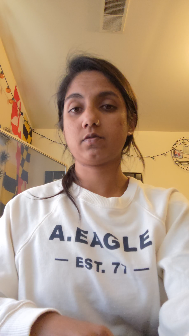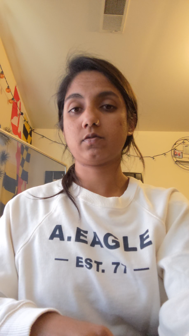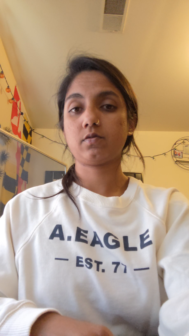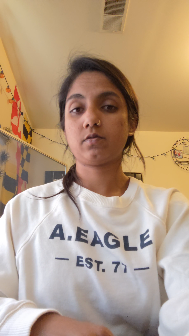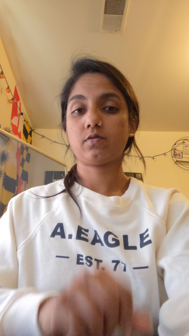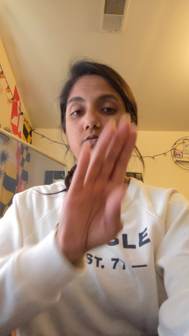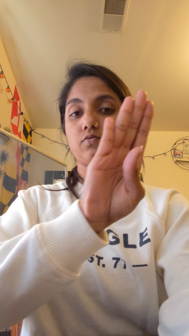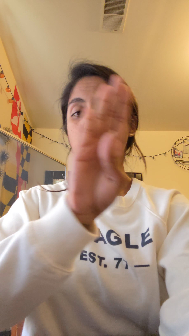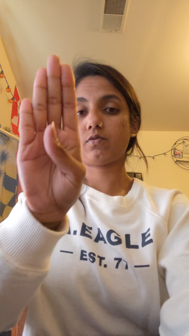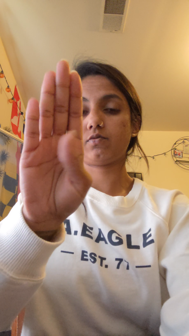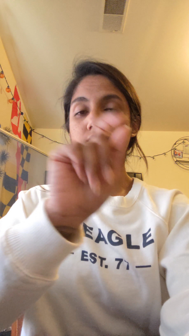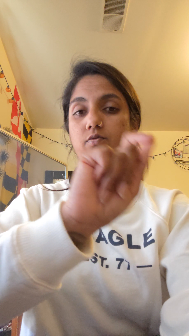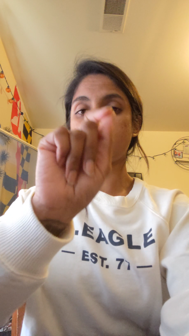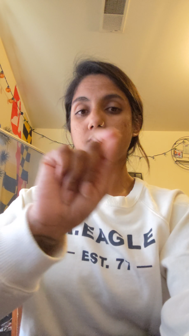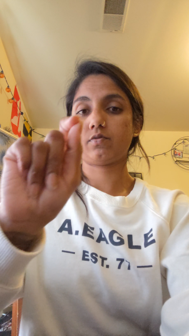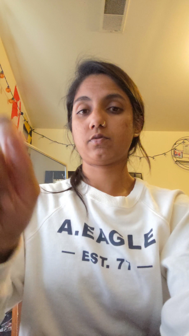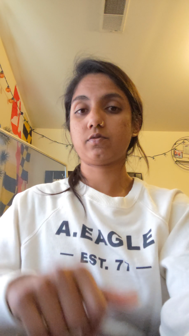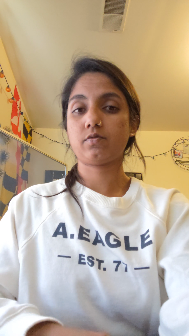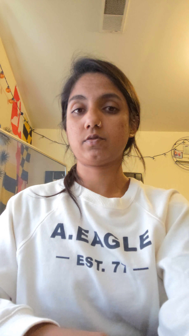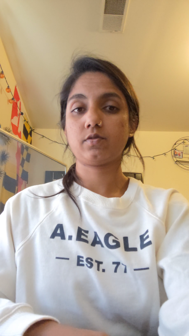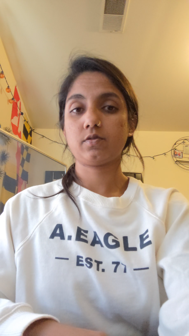chalk